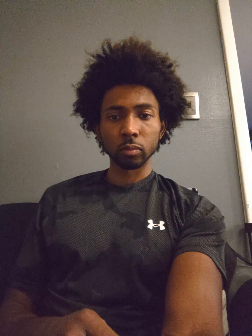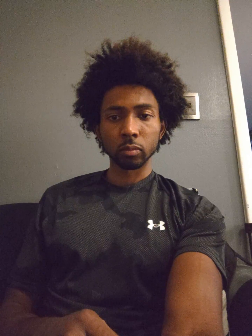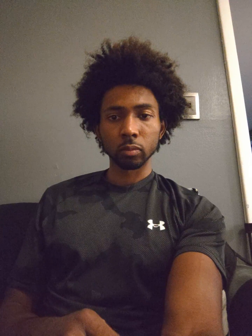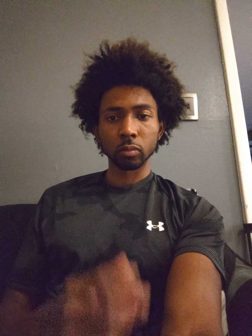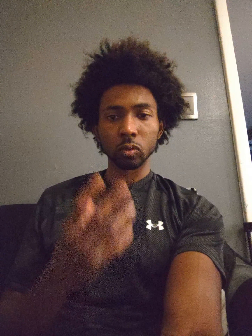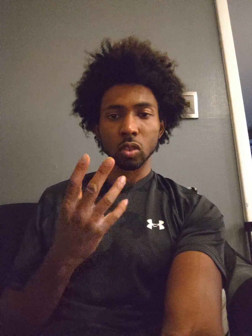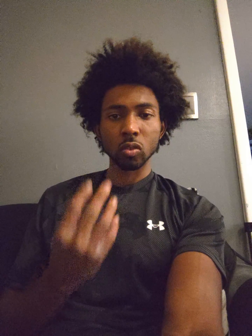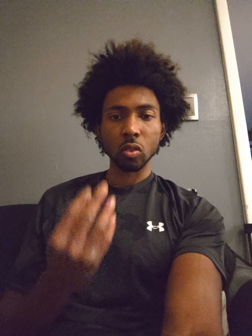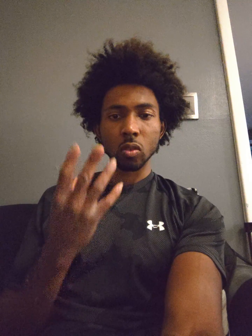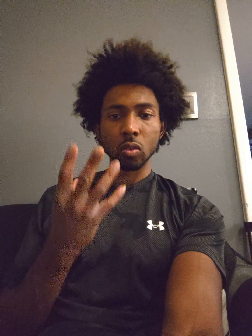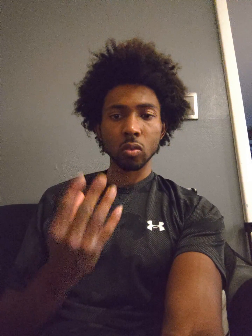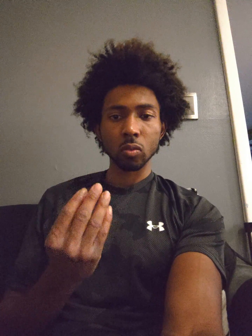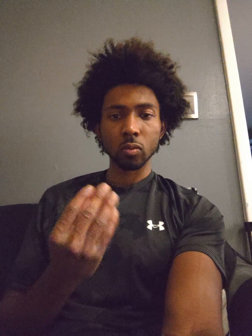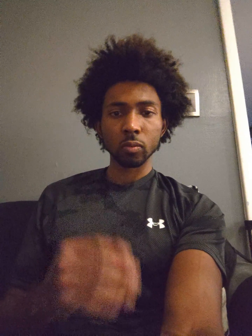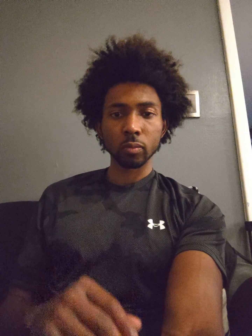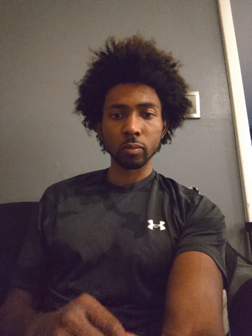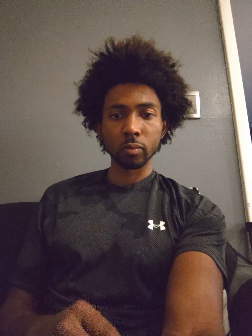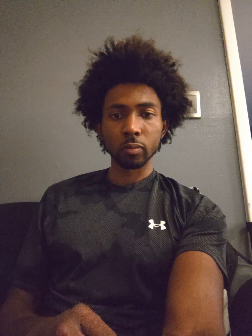gentle